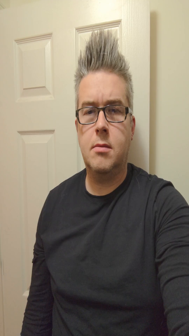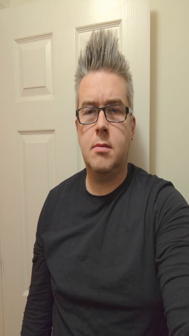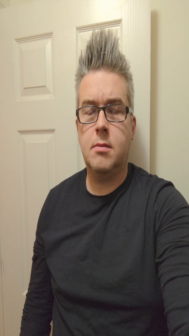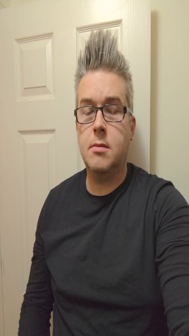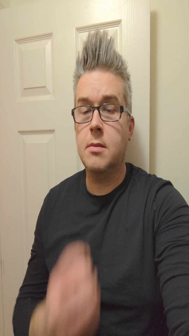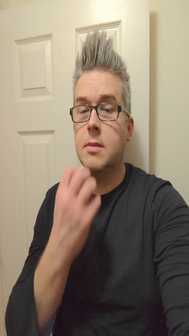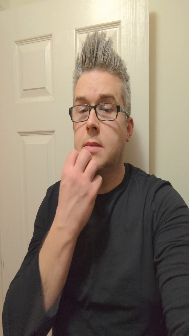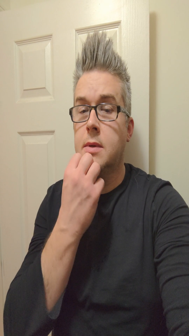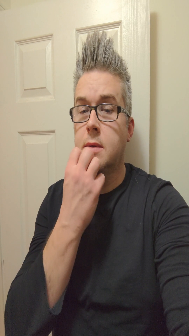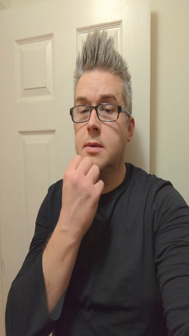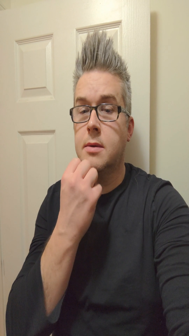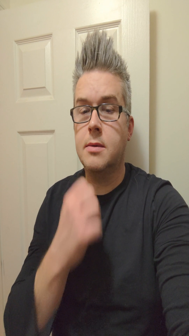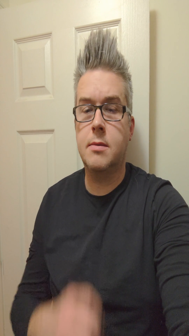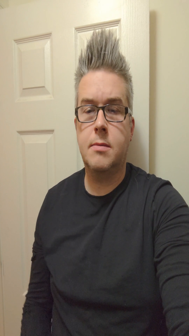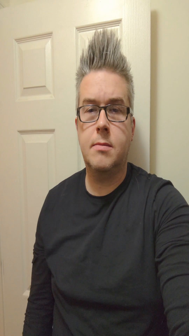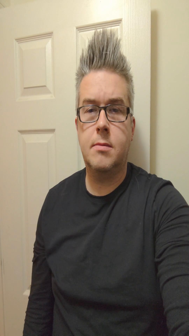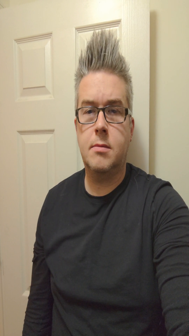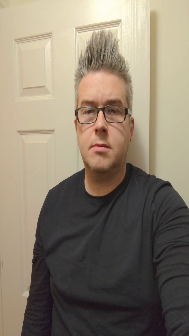underwear